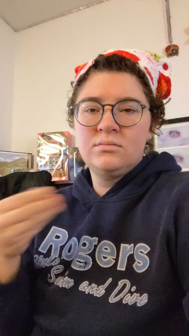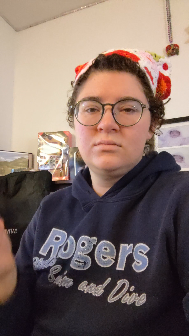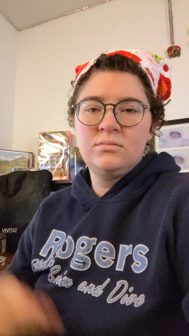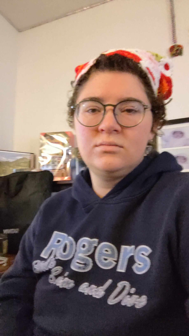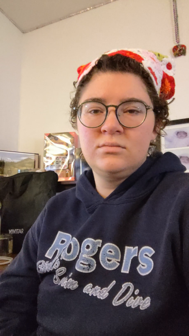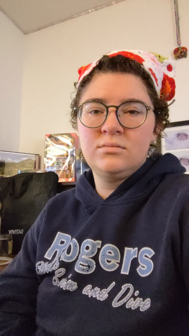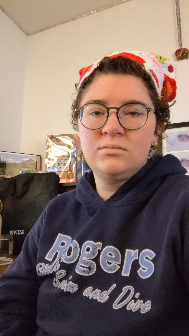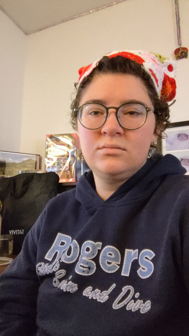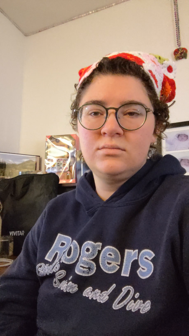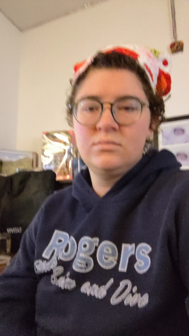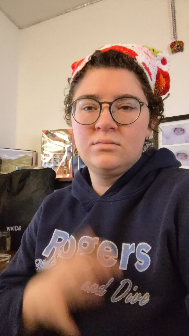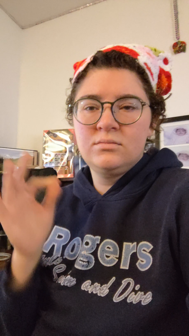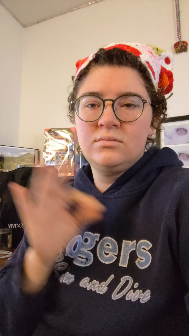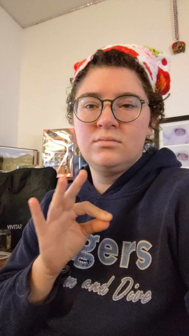fit